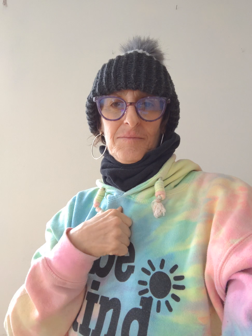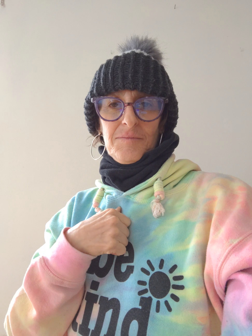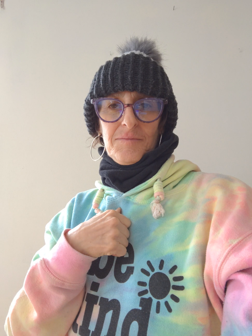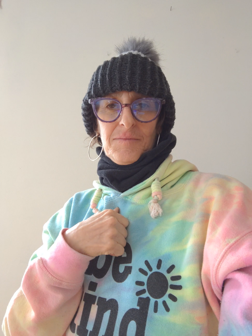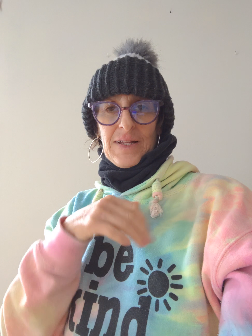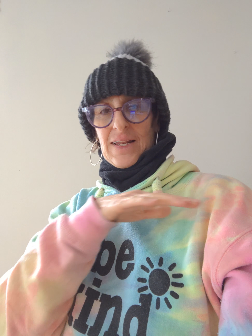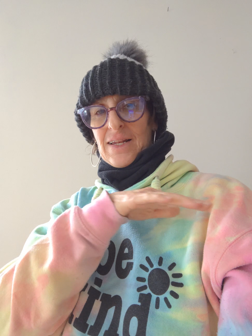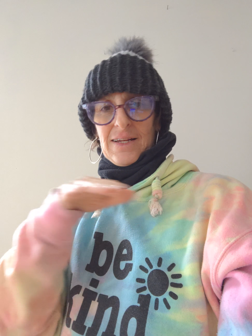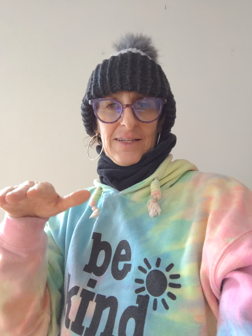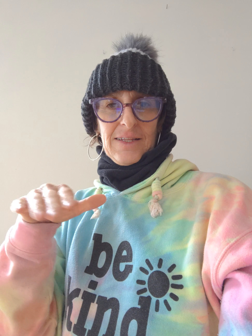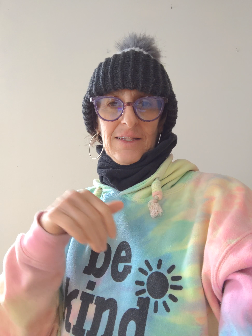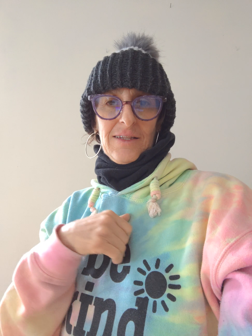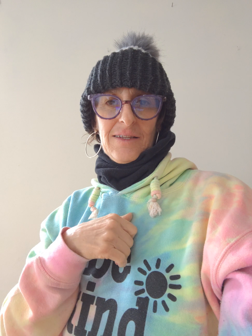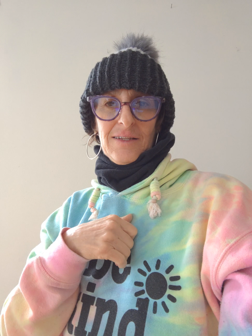clean